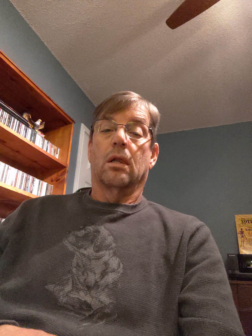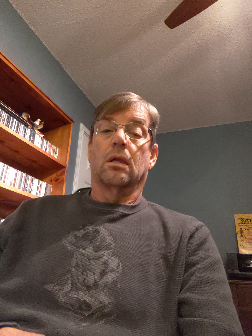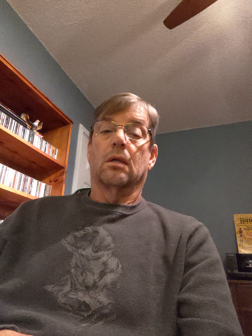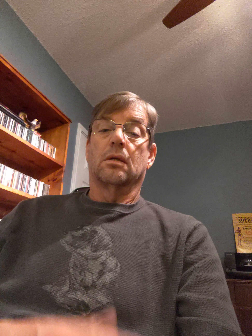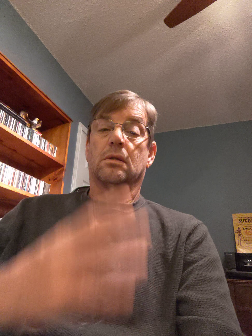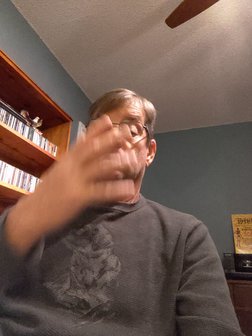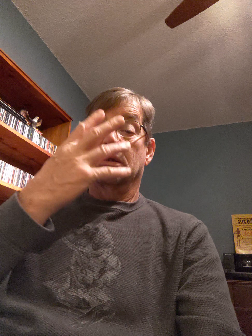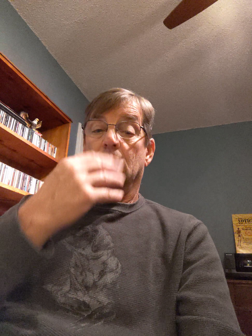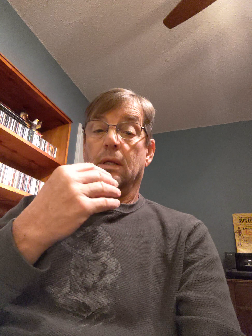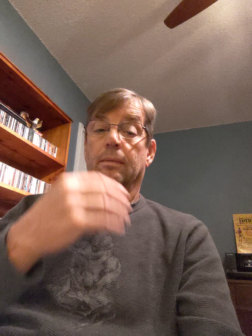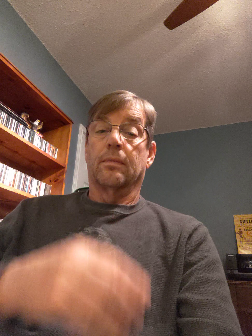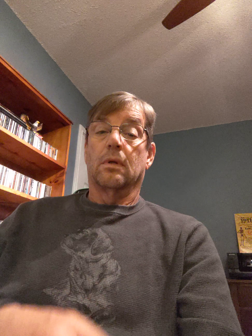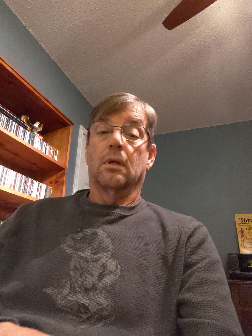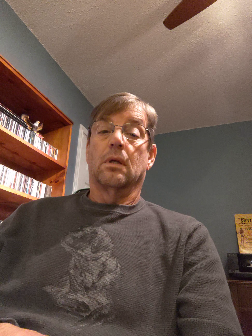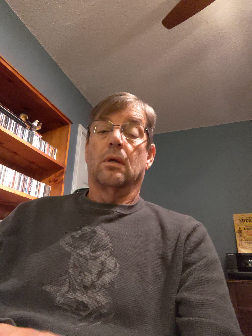sleep